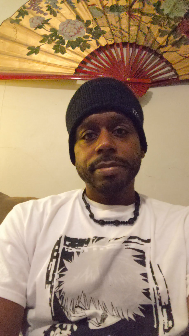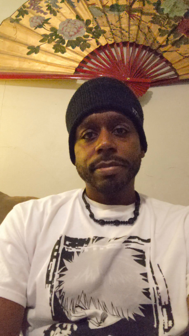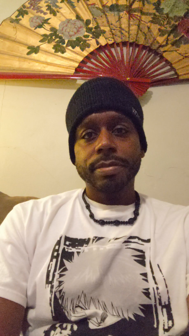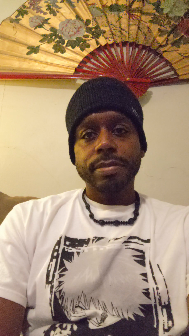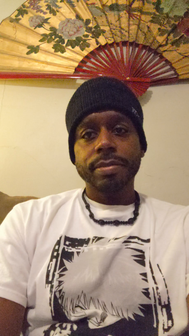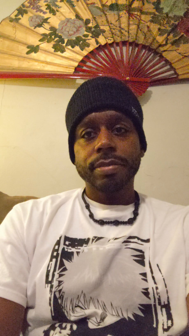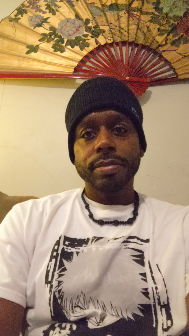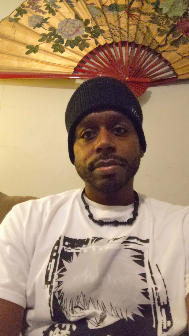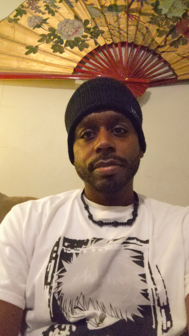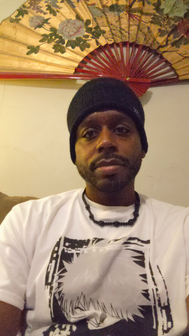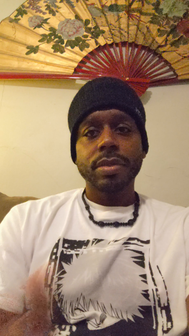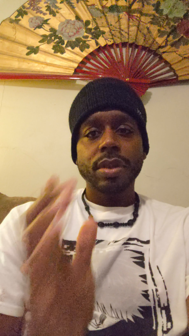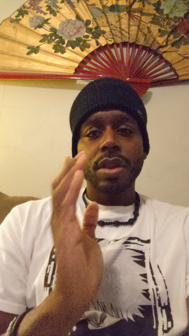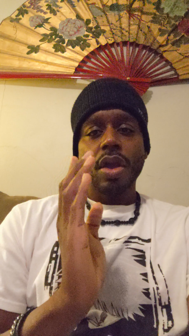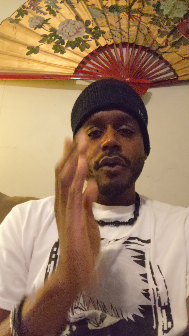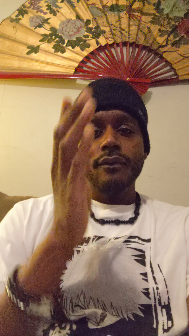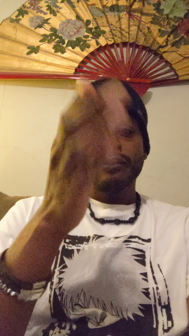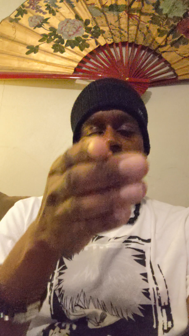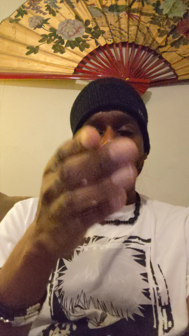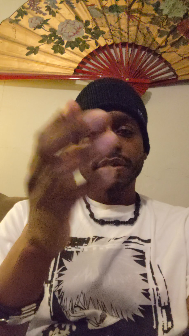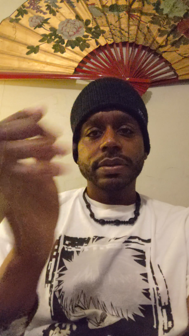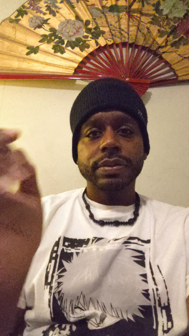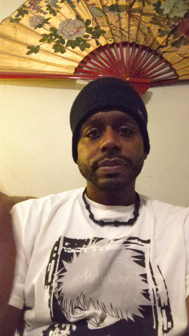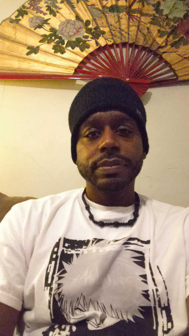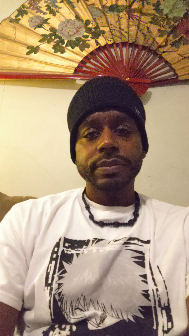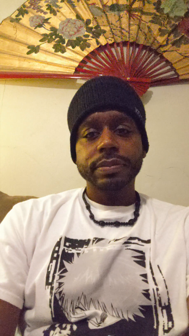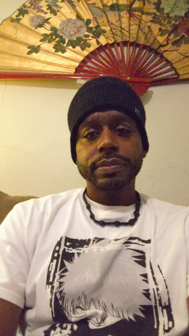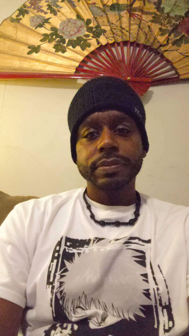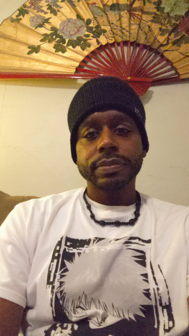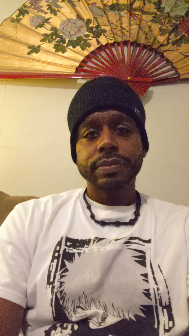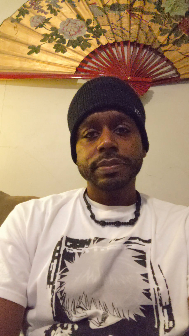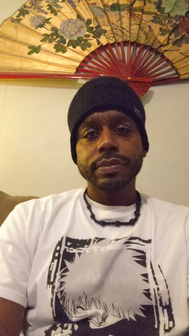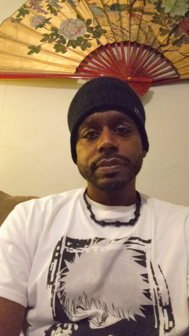over